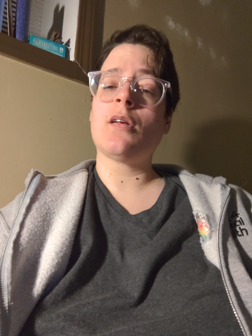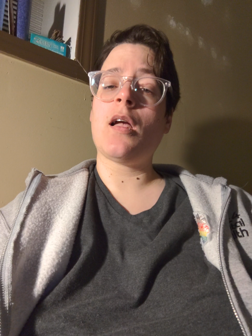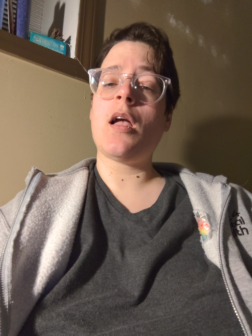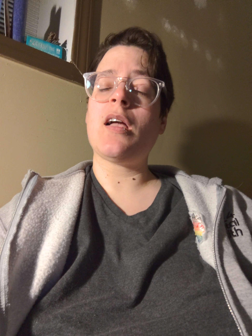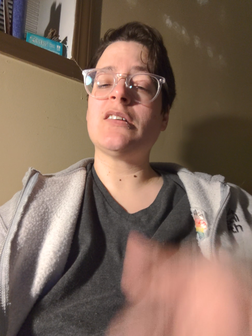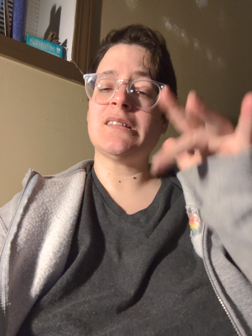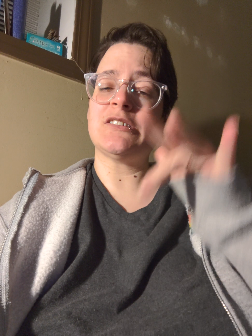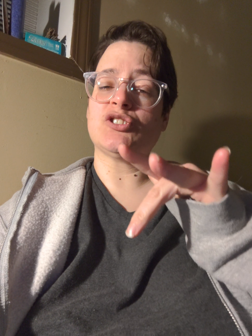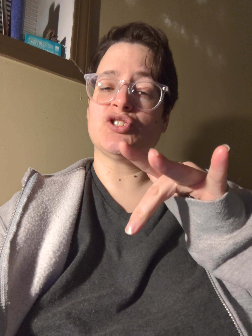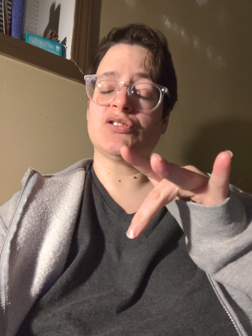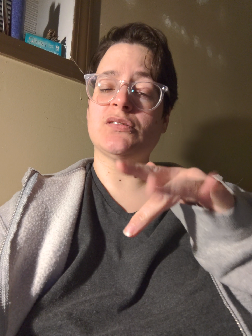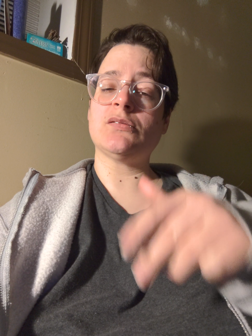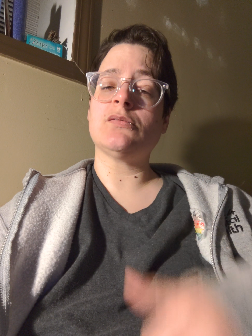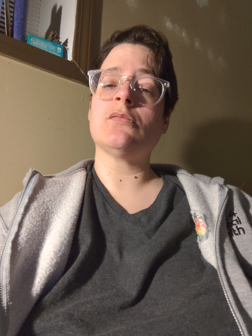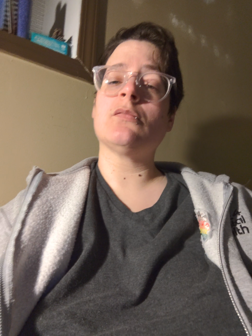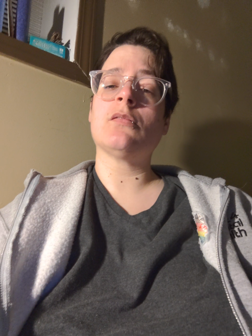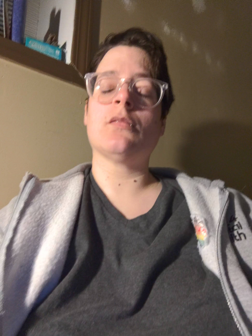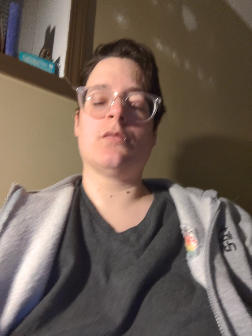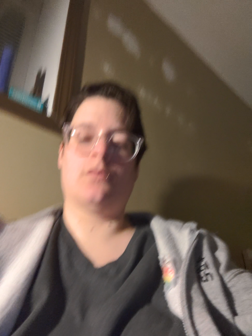touch